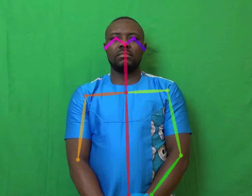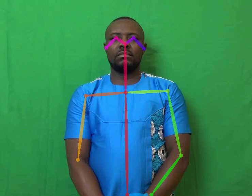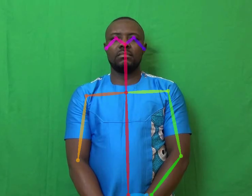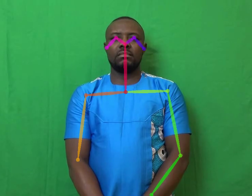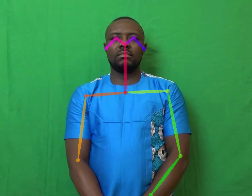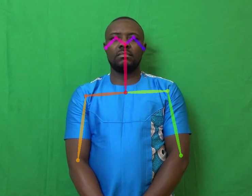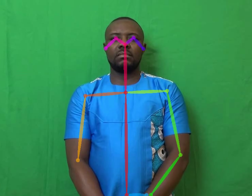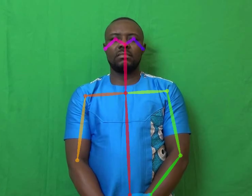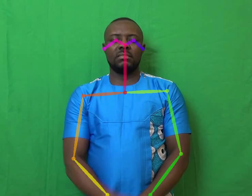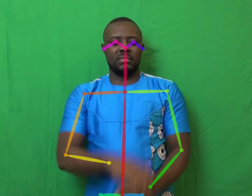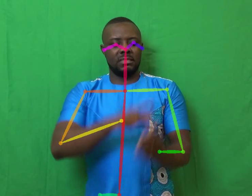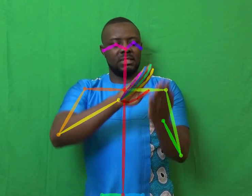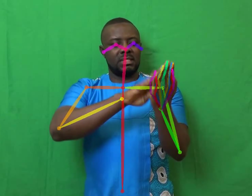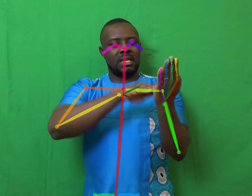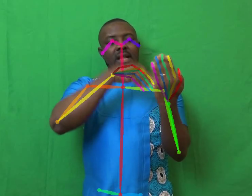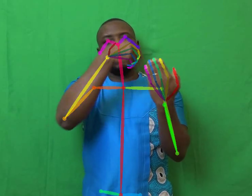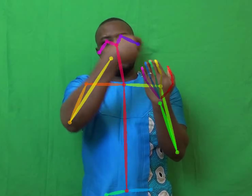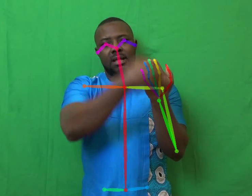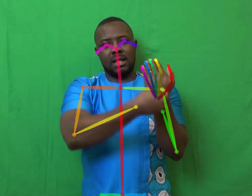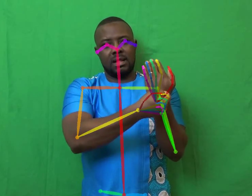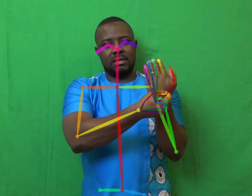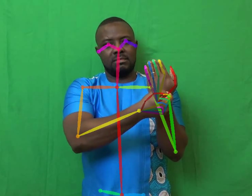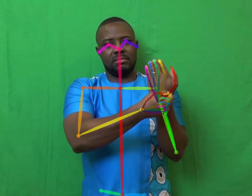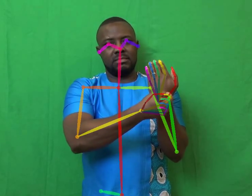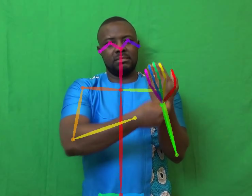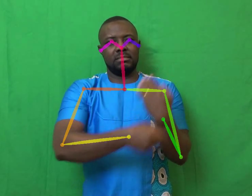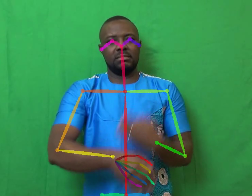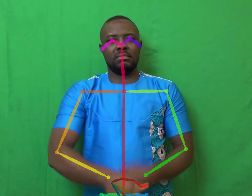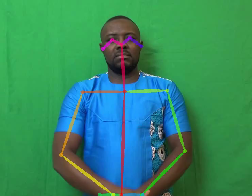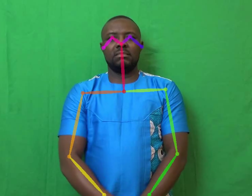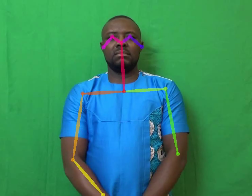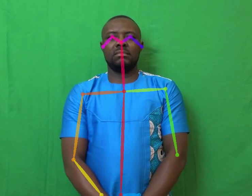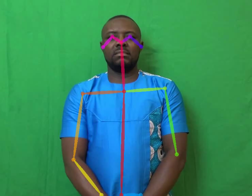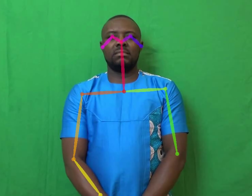calendar